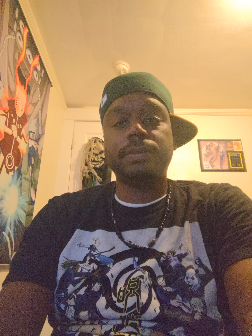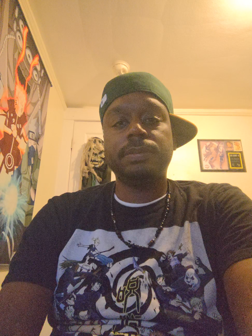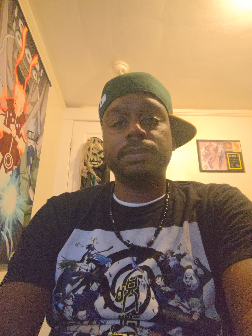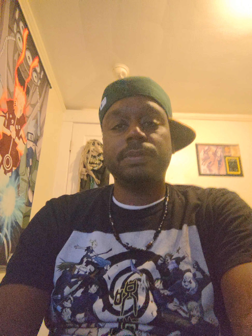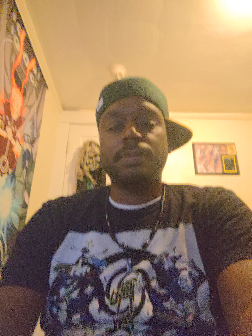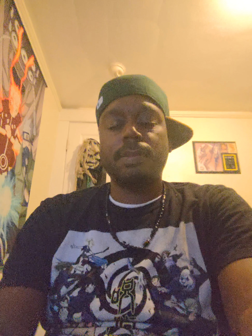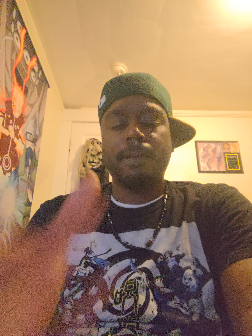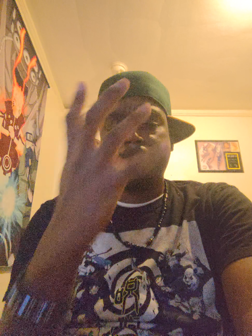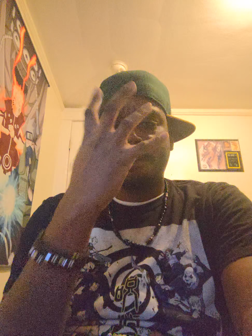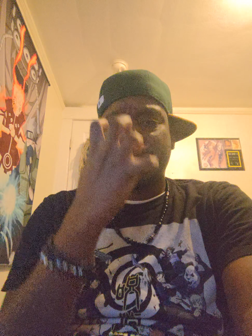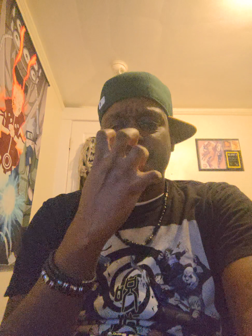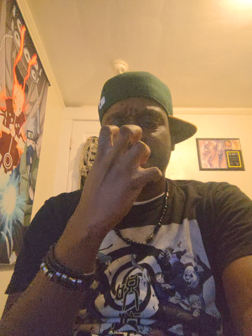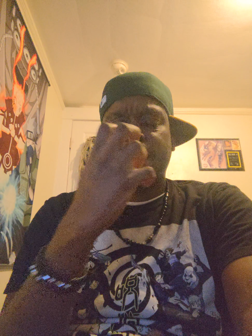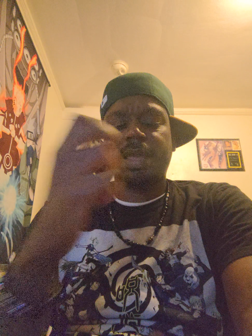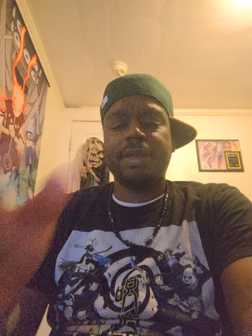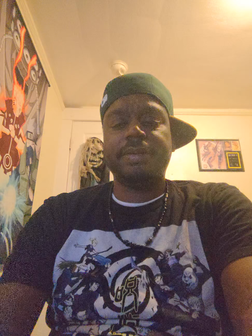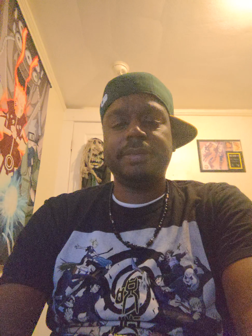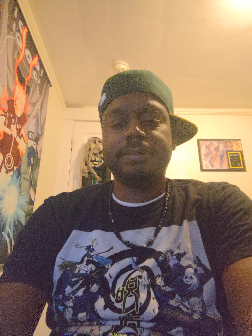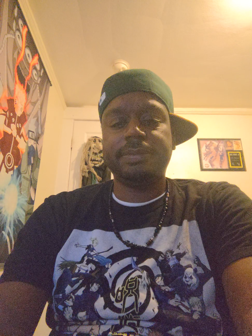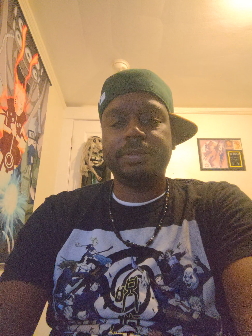mad